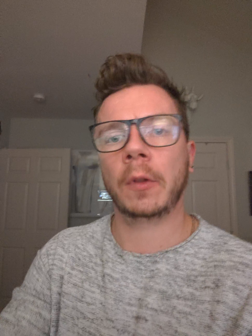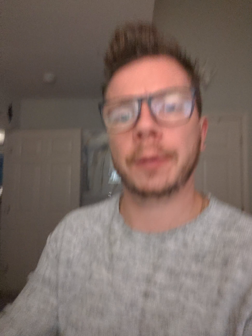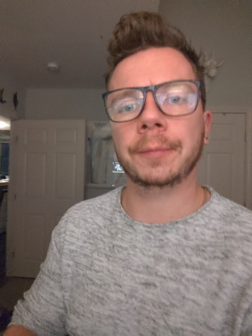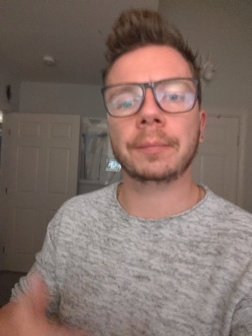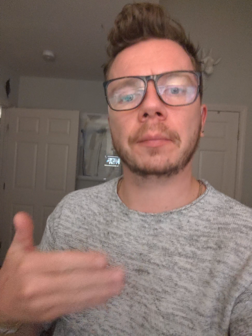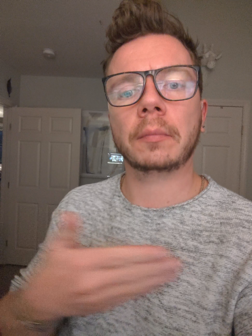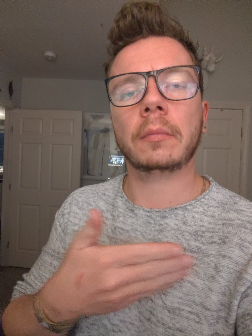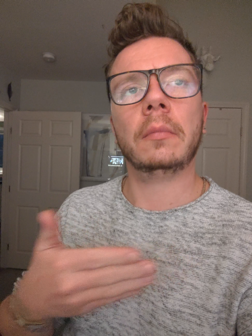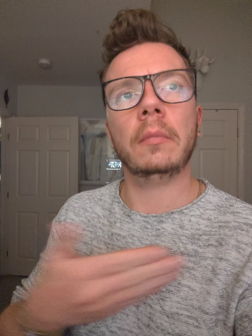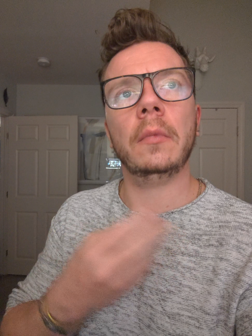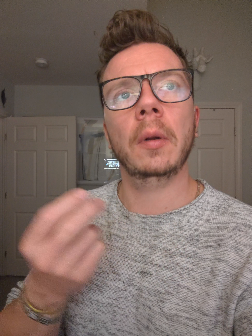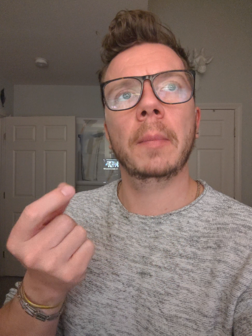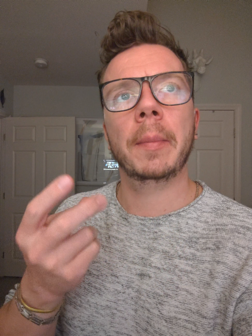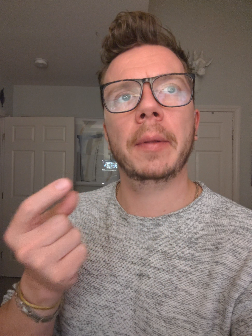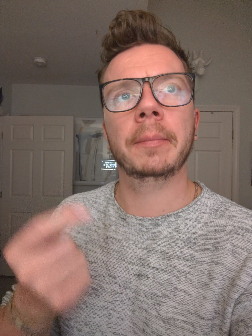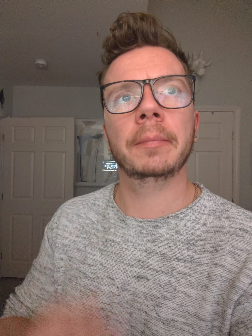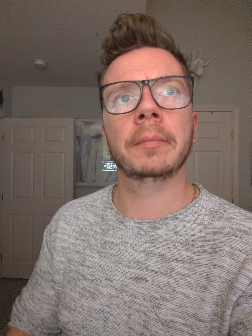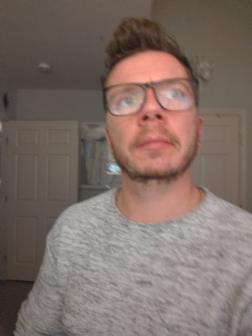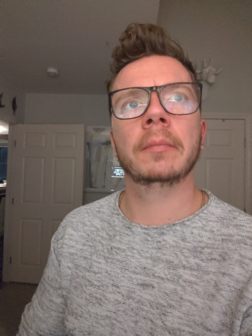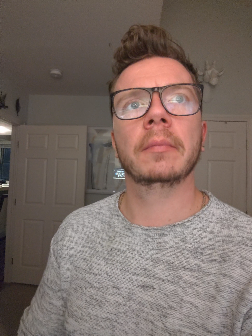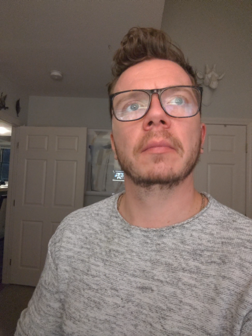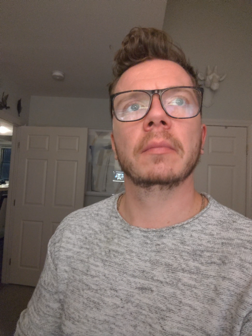puppy